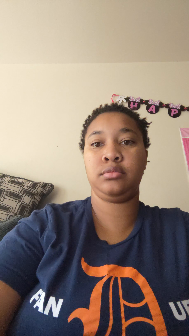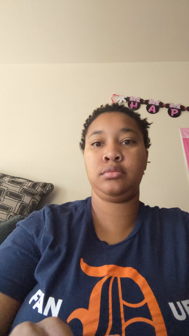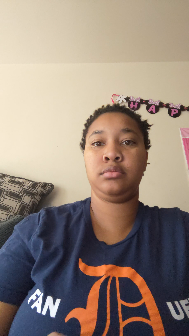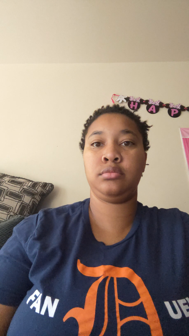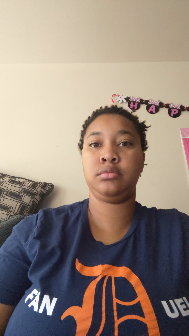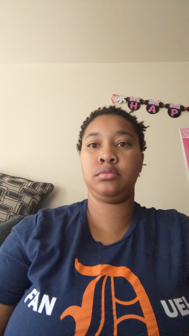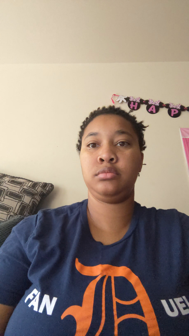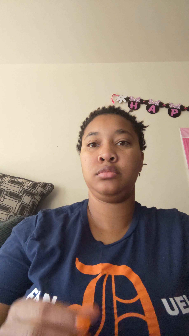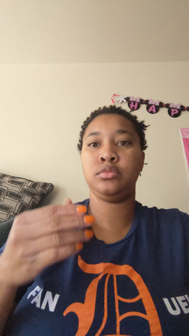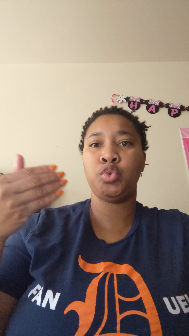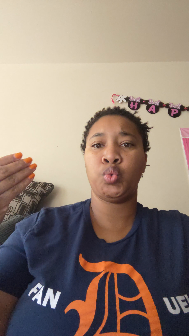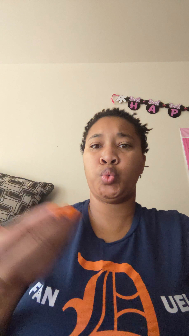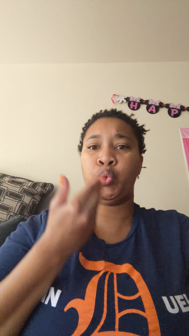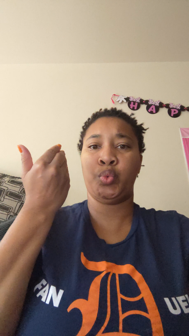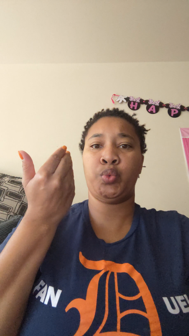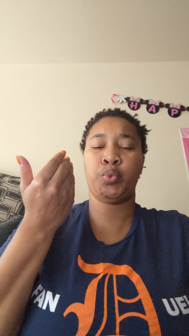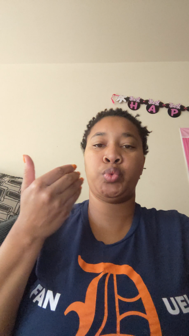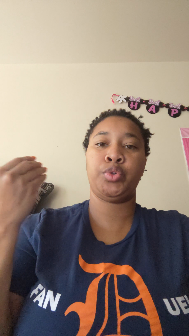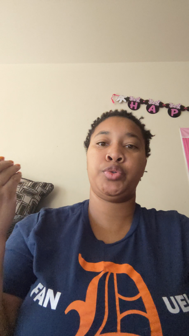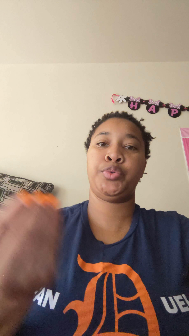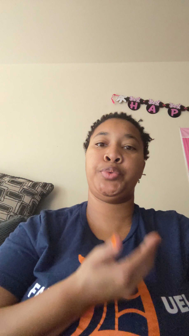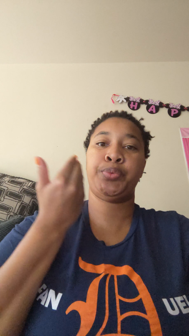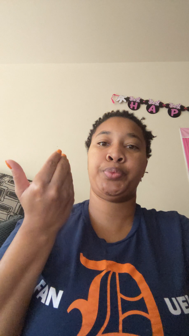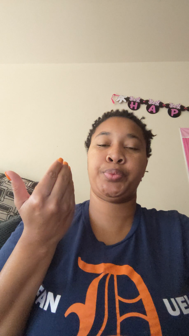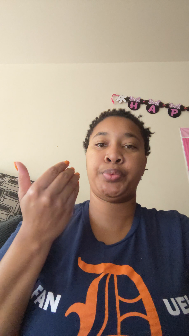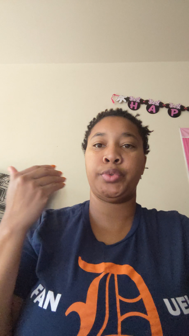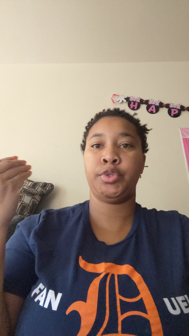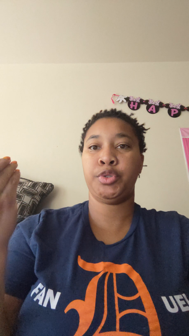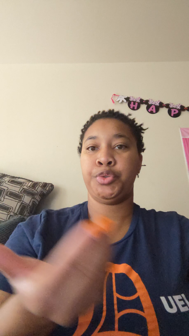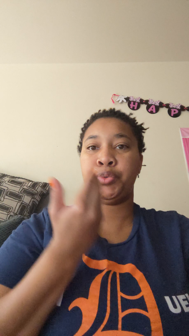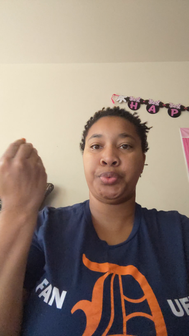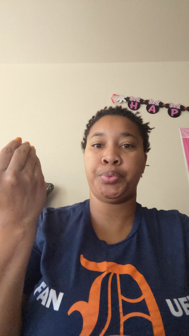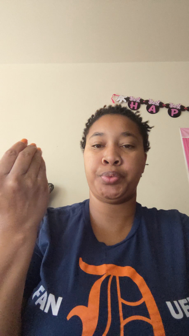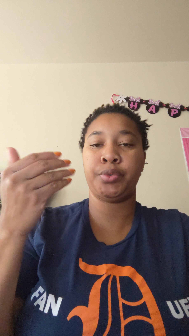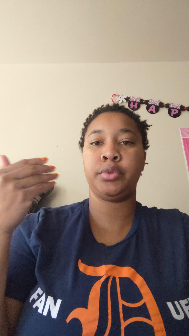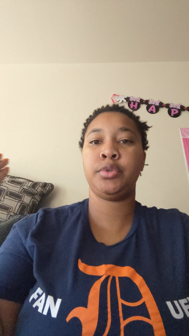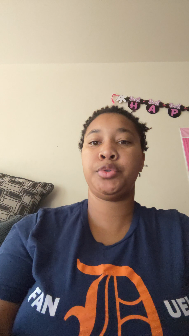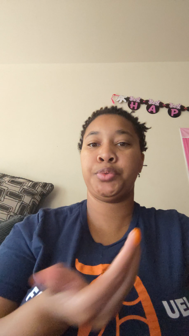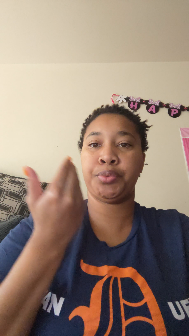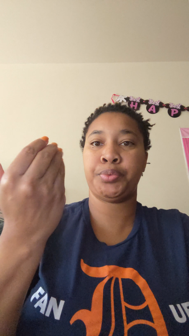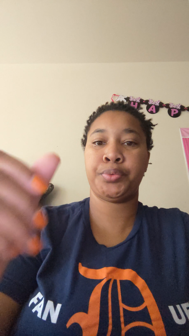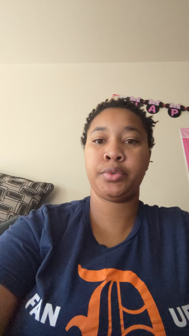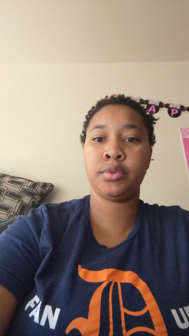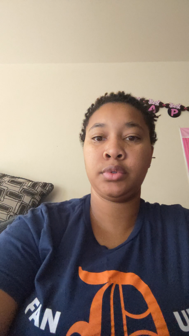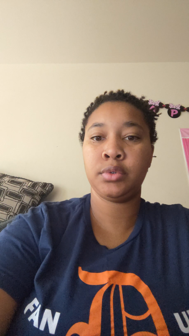new